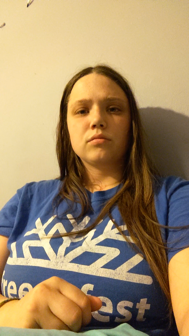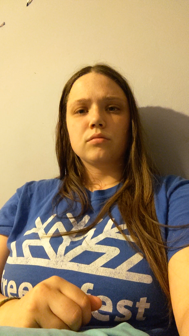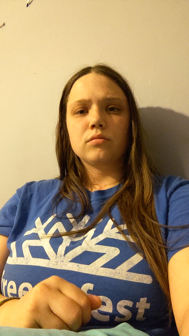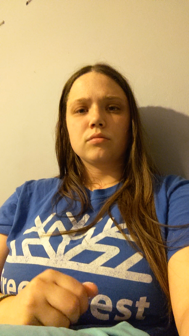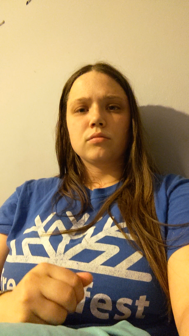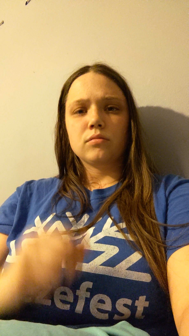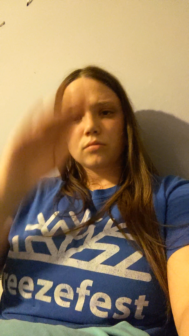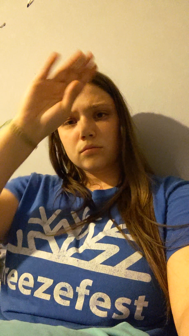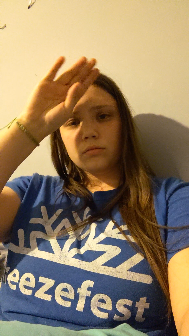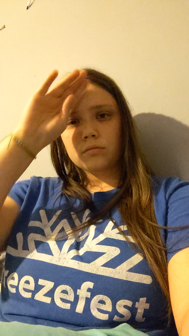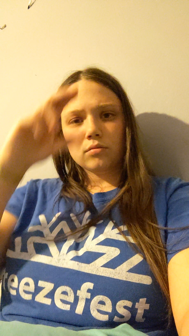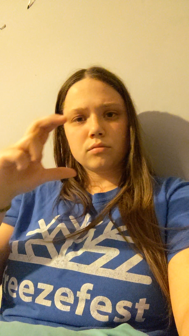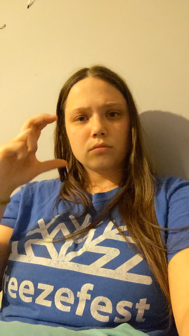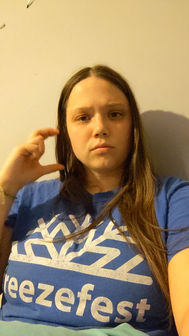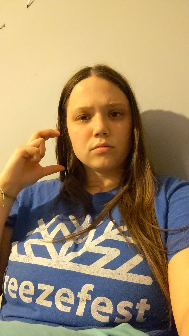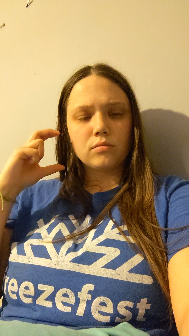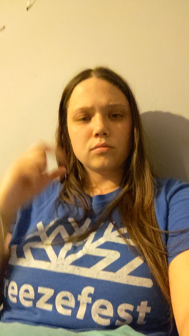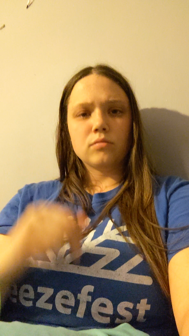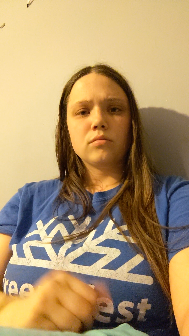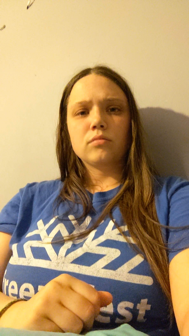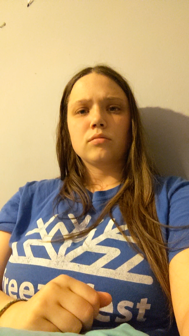fire truck